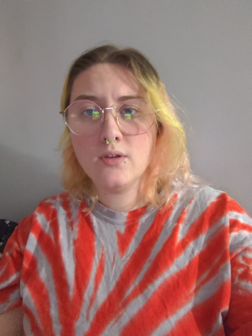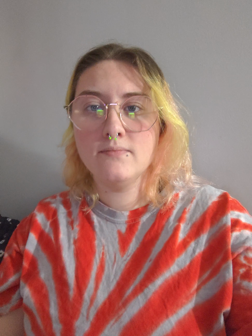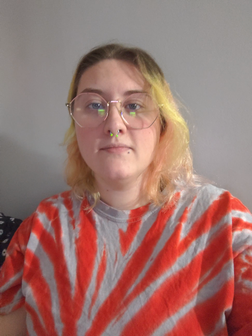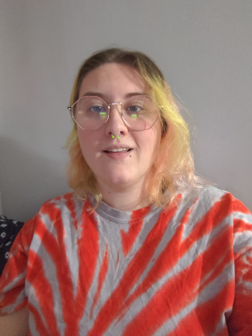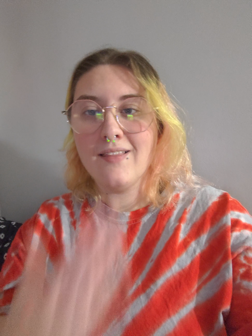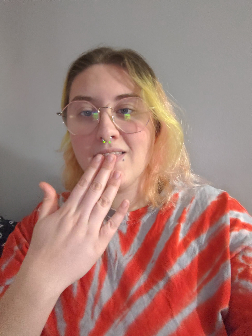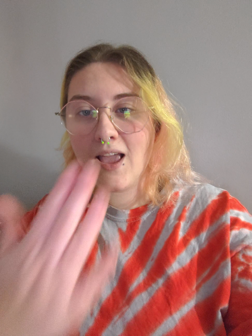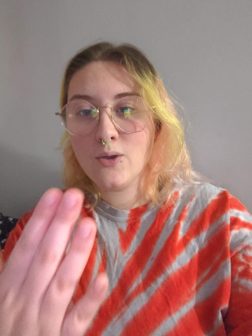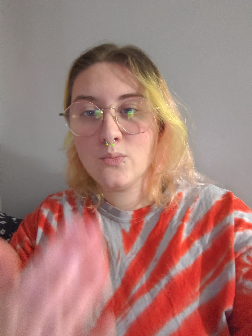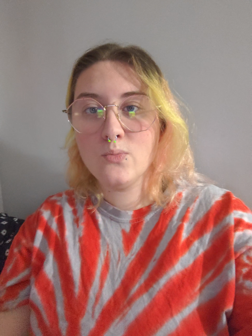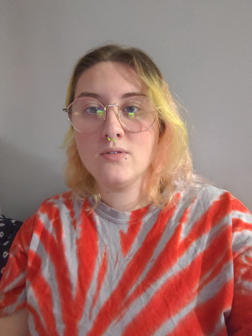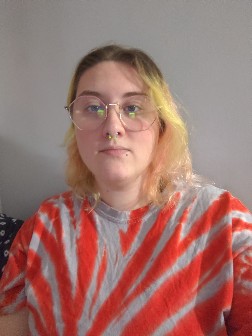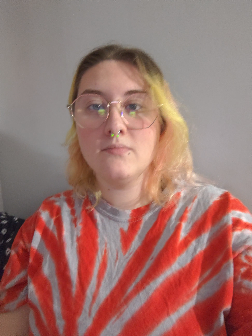thank you